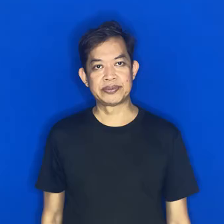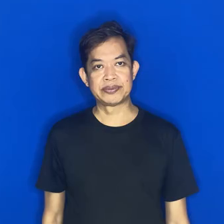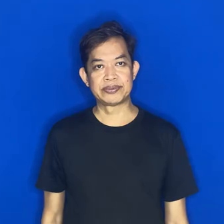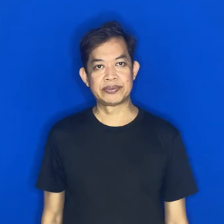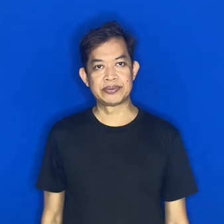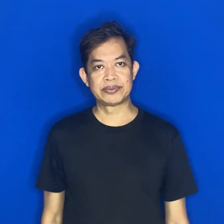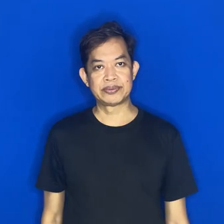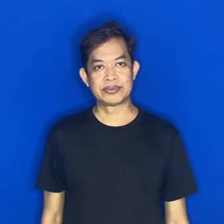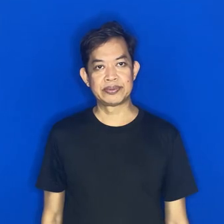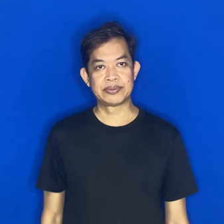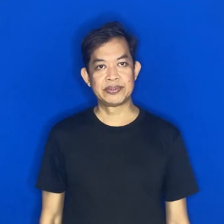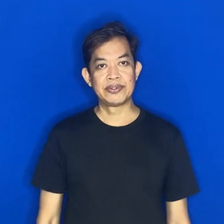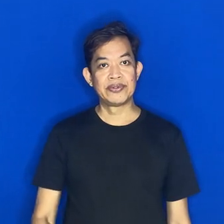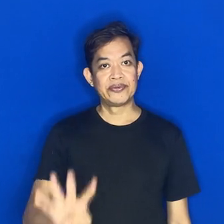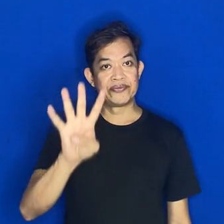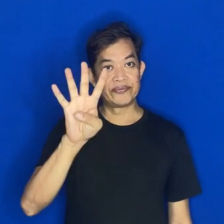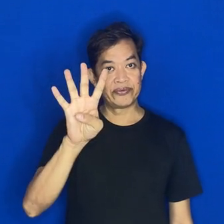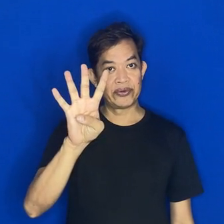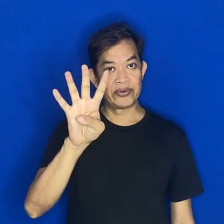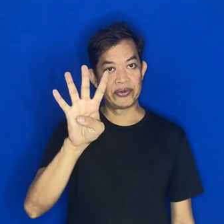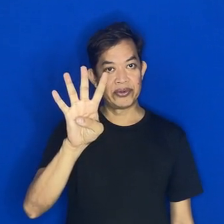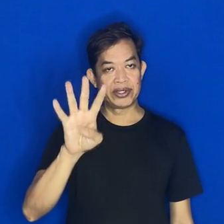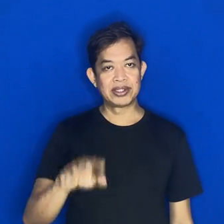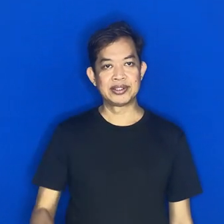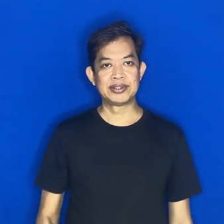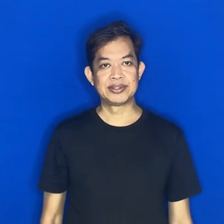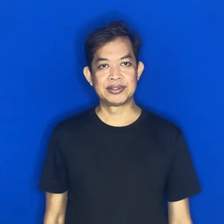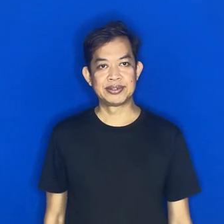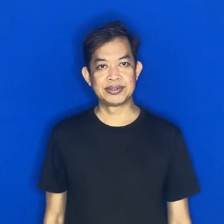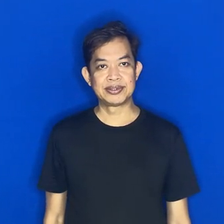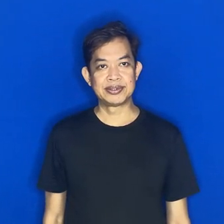four